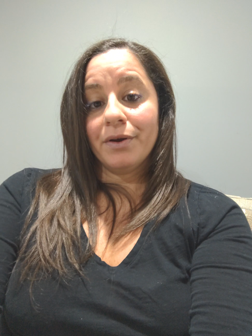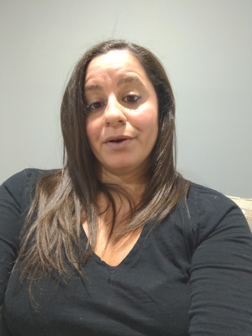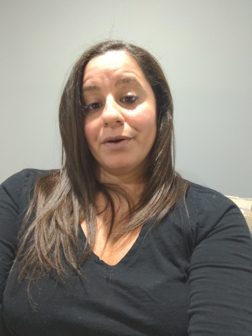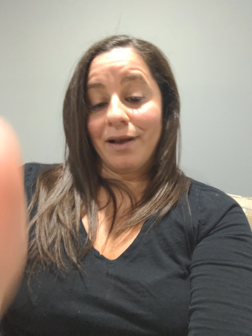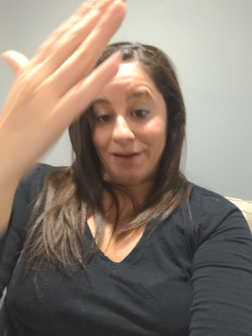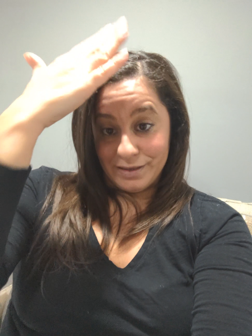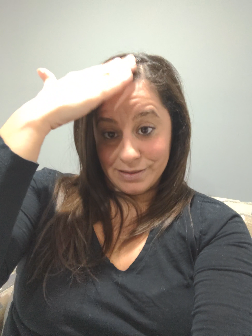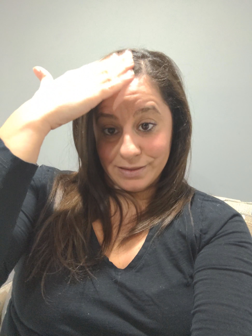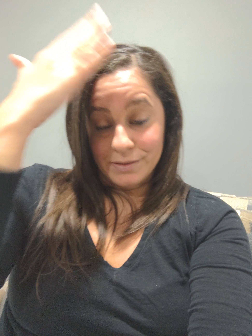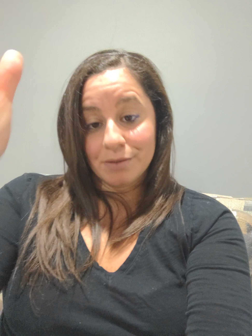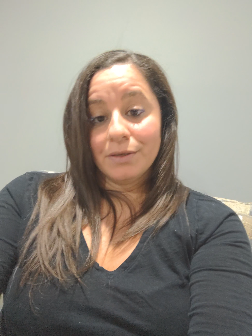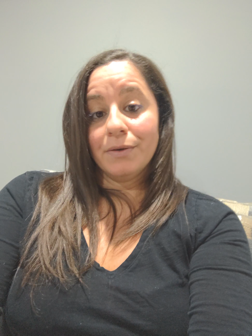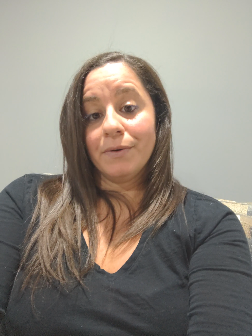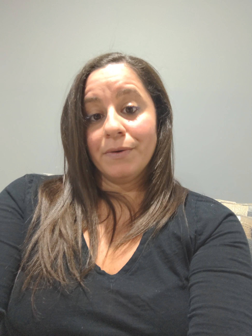hat